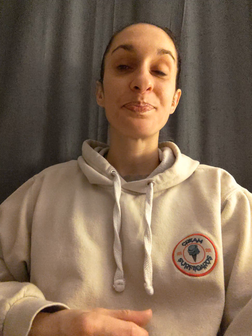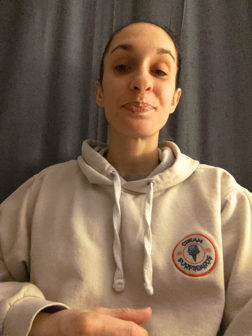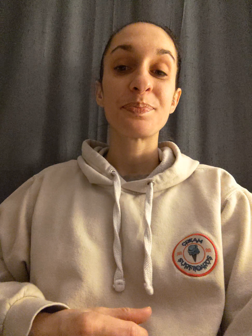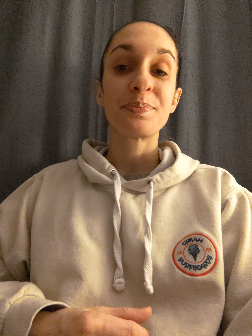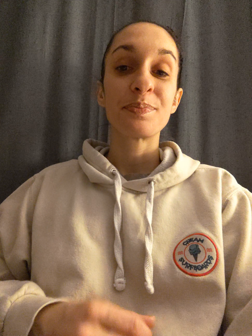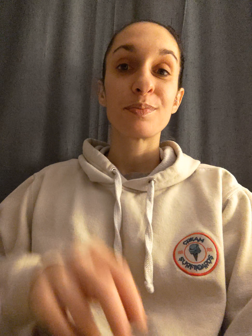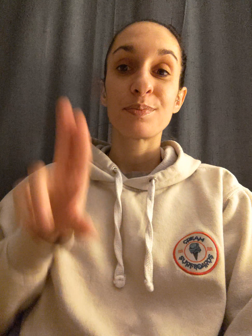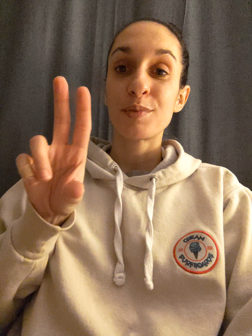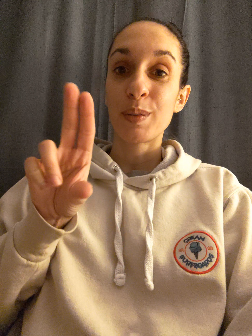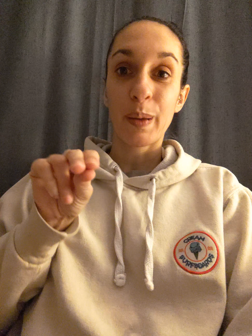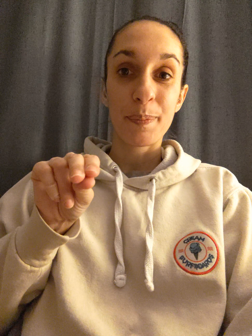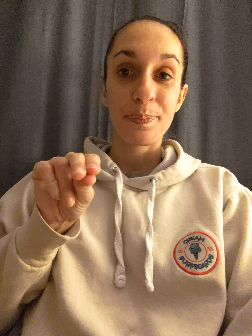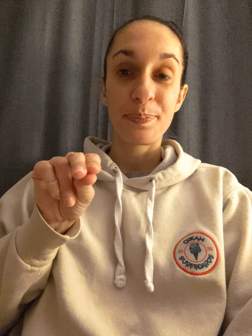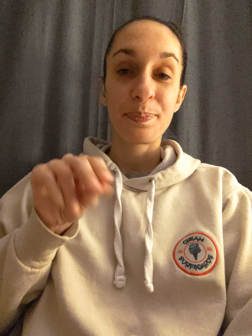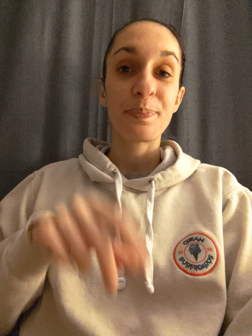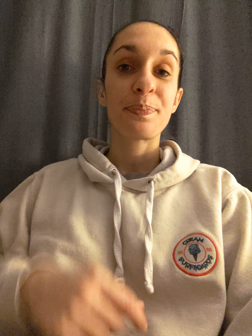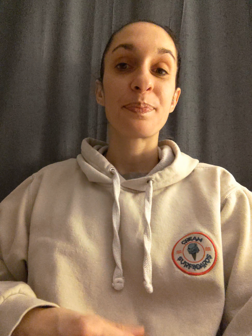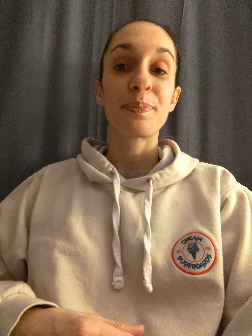no